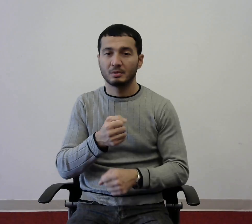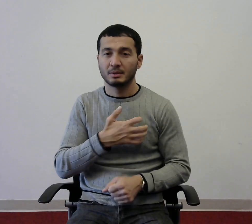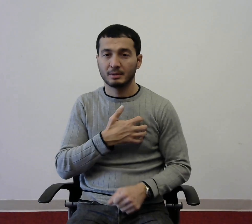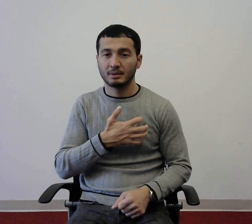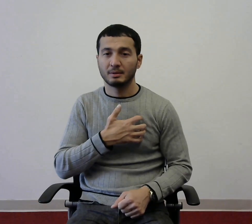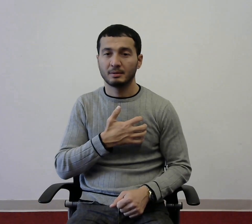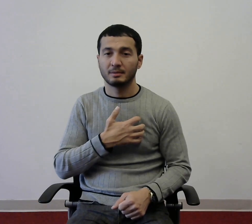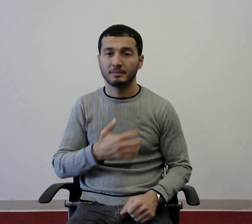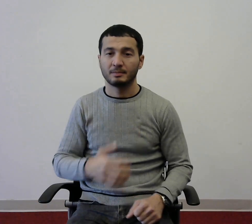istəmək